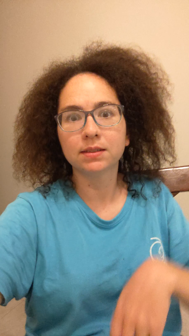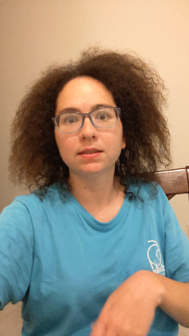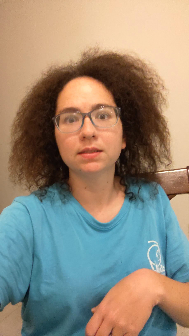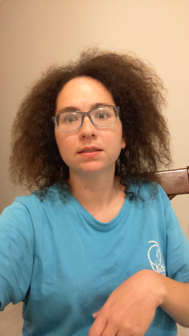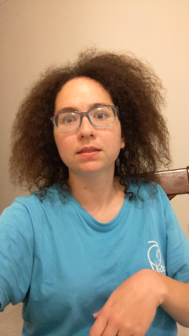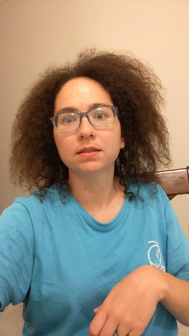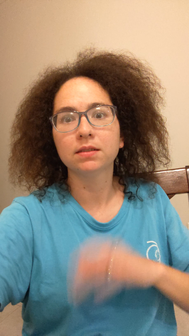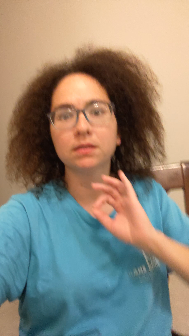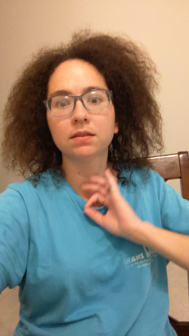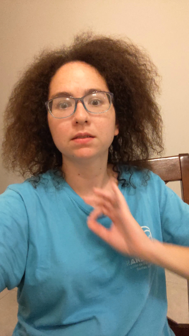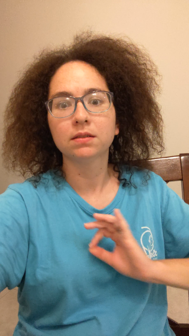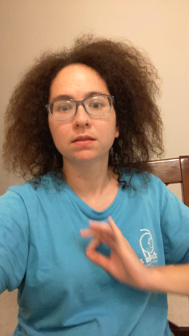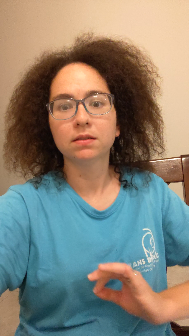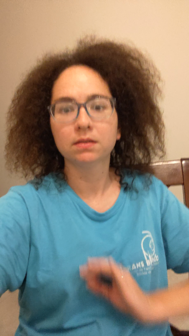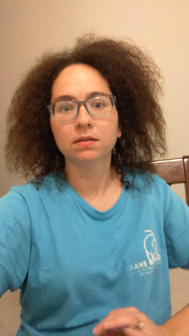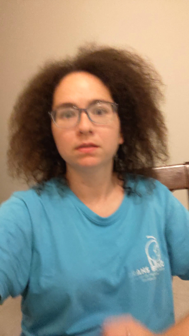button